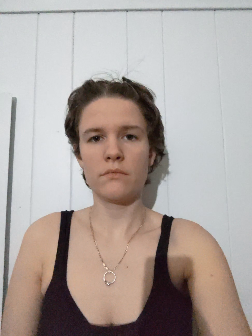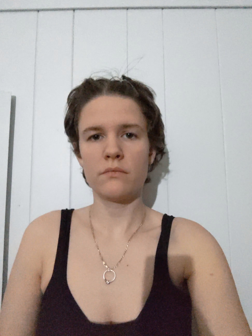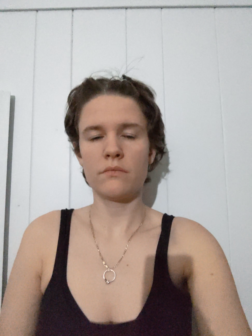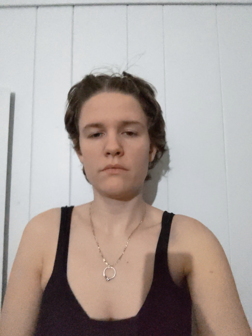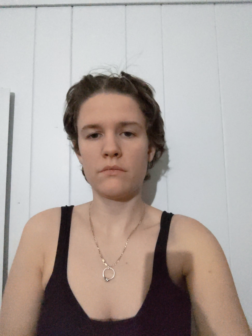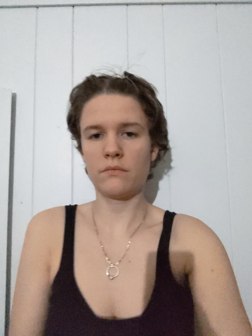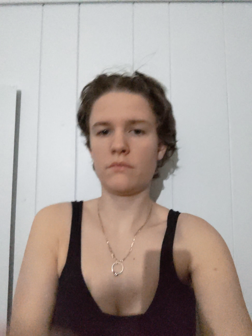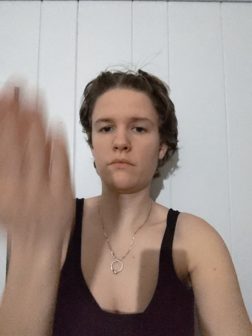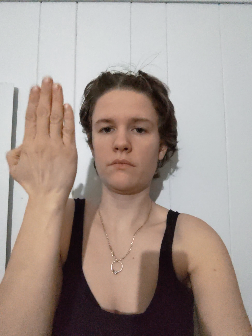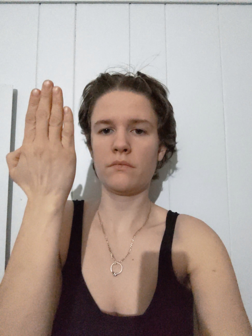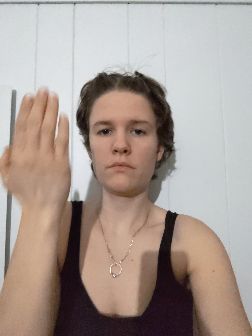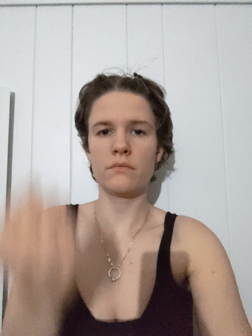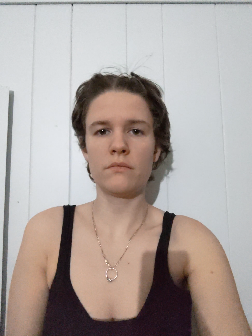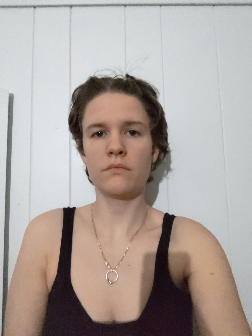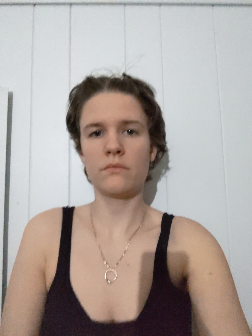morning